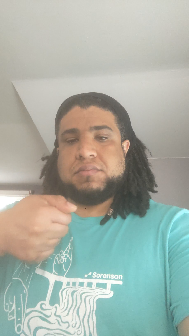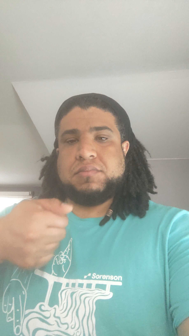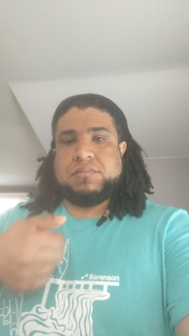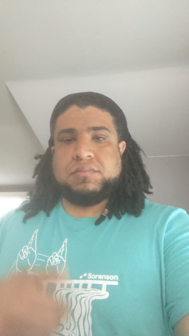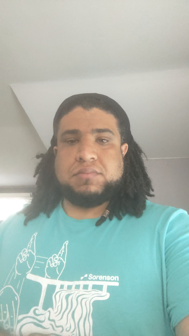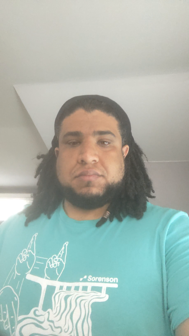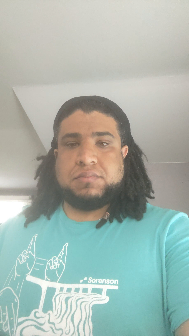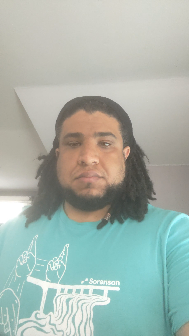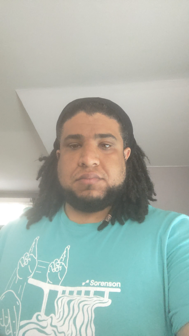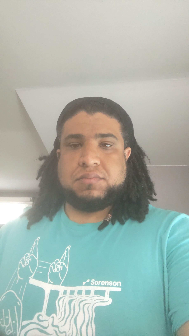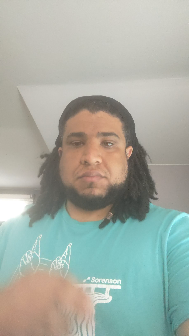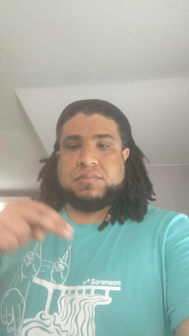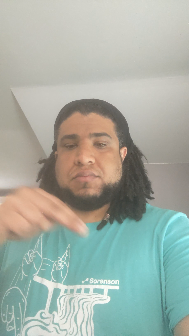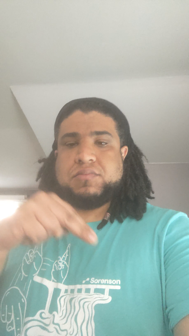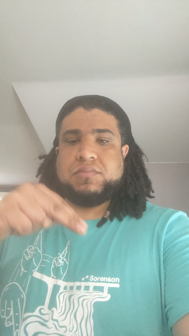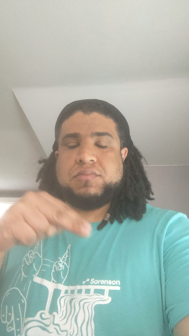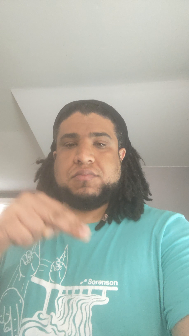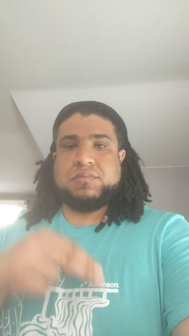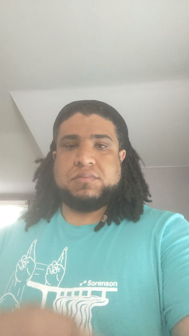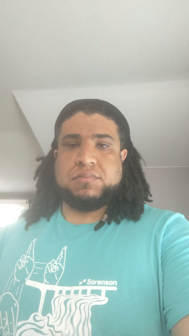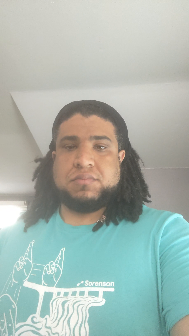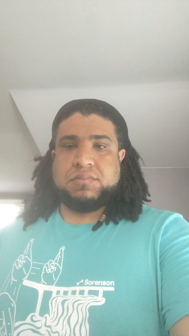nurse